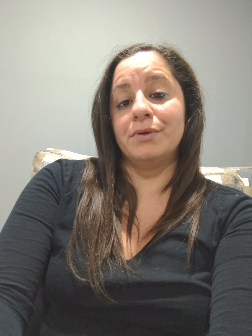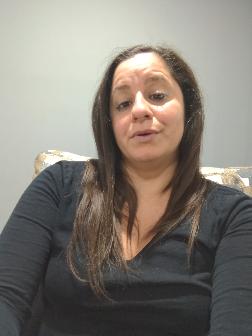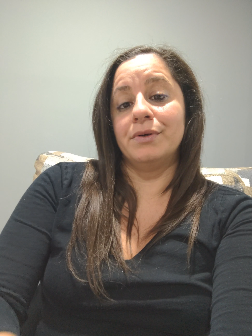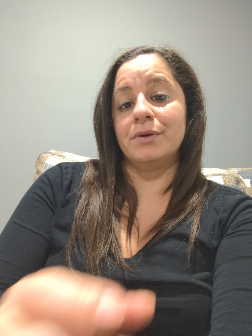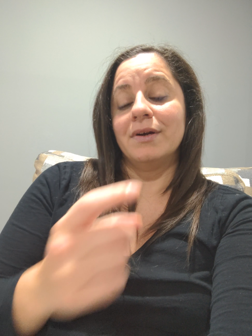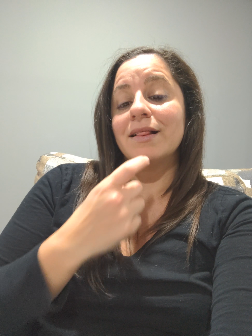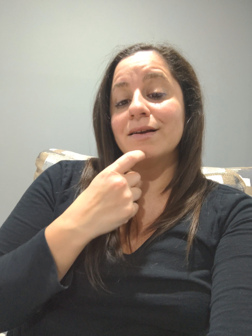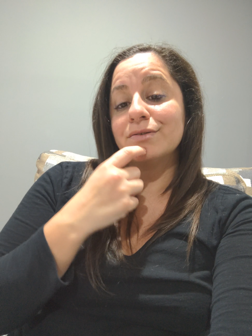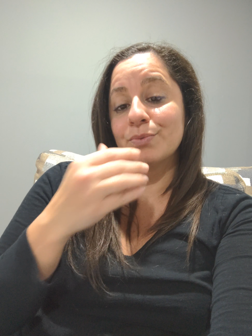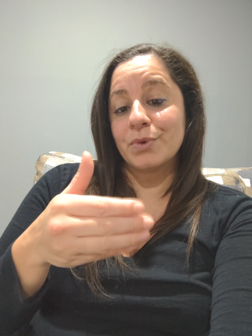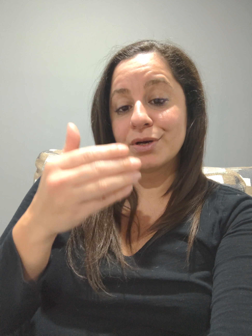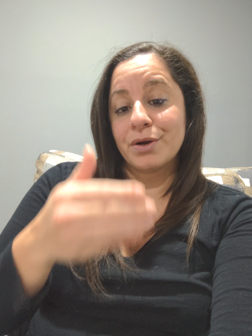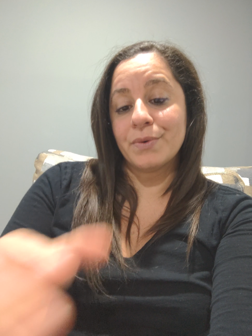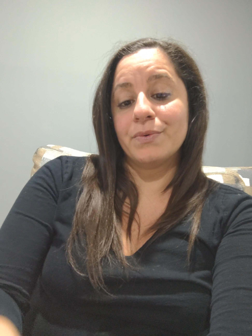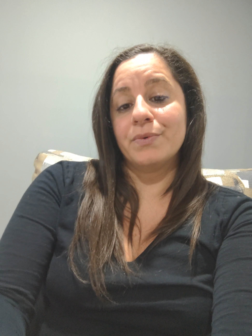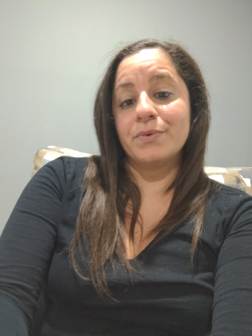window